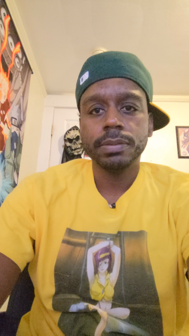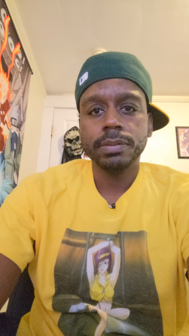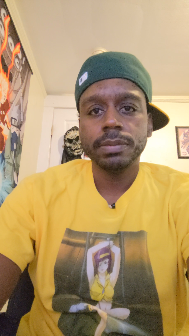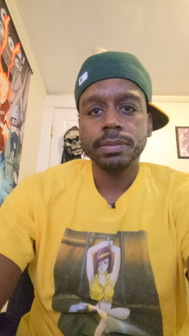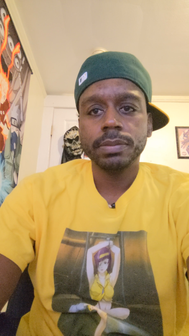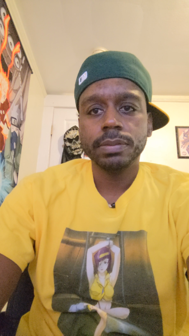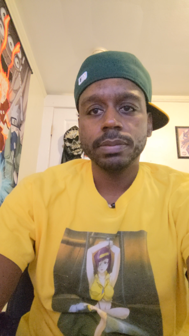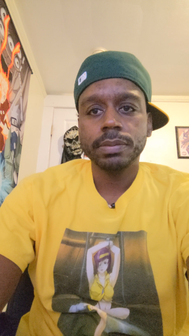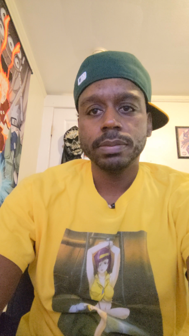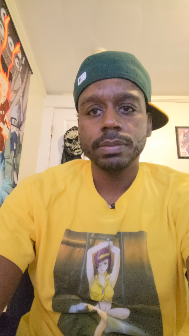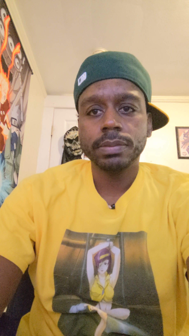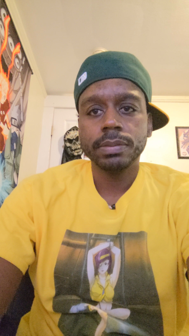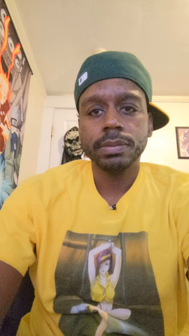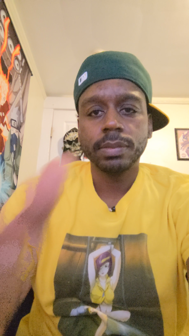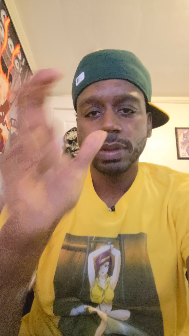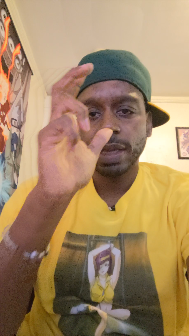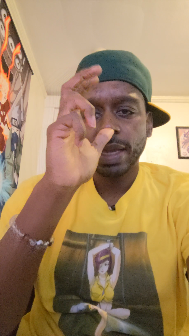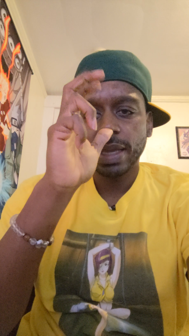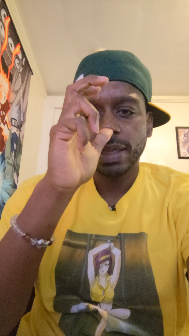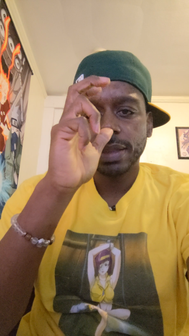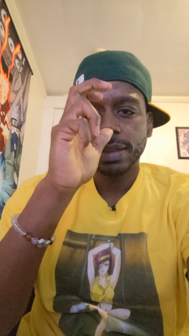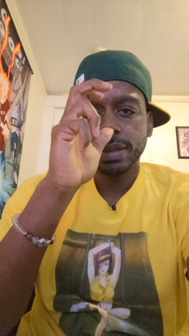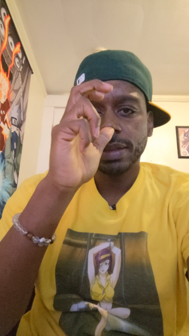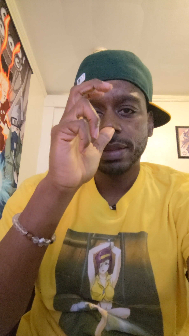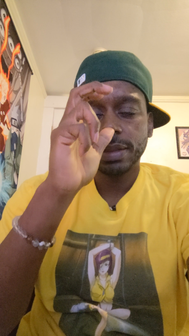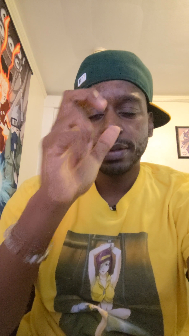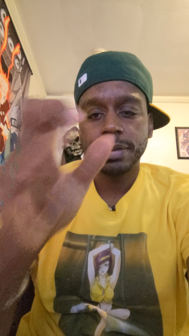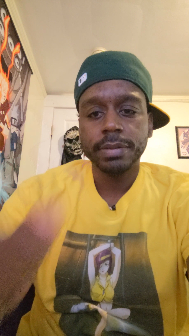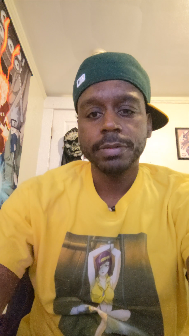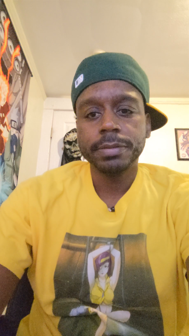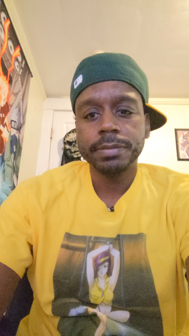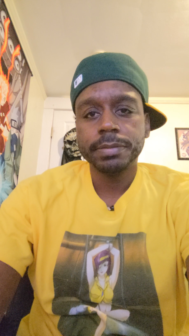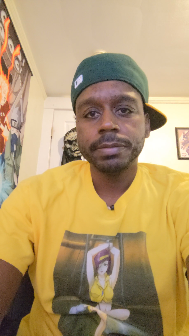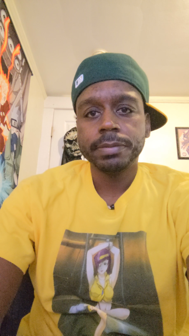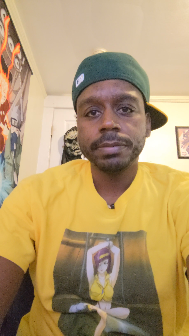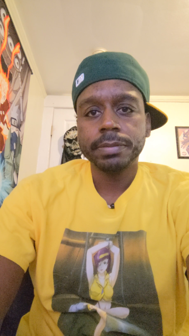ant